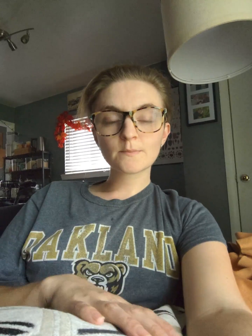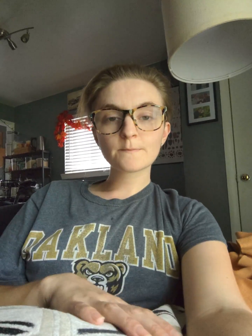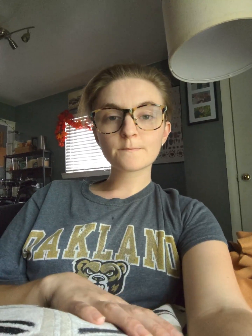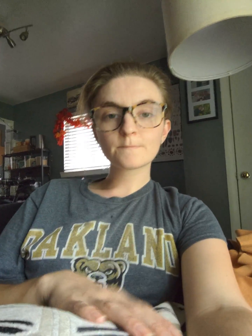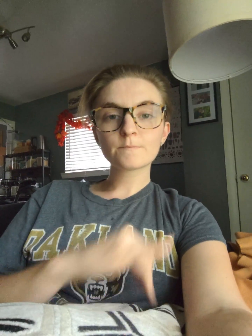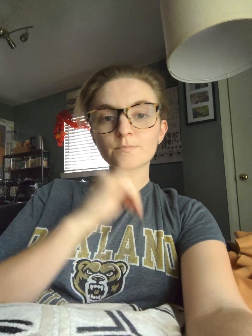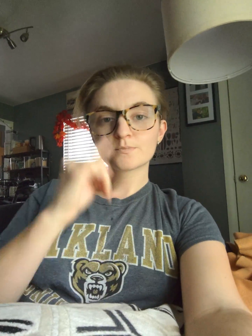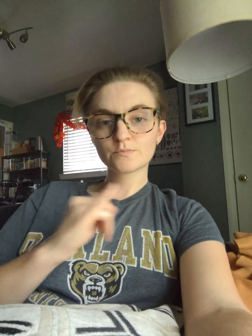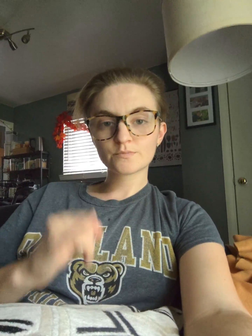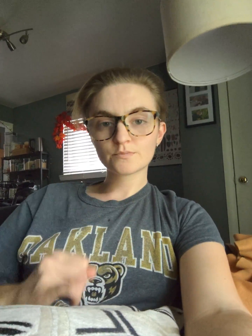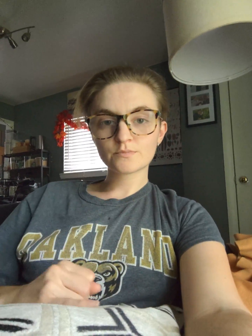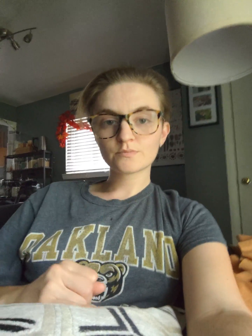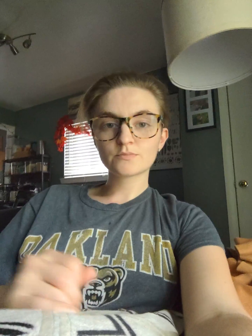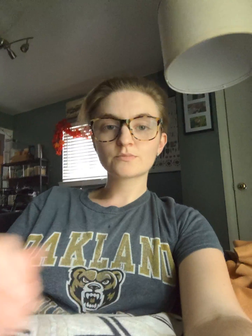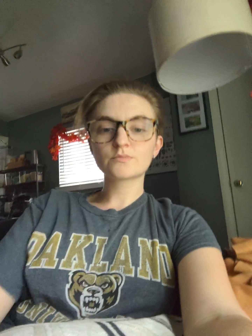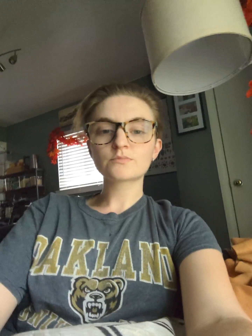draw